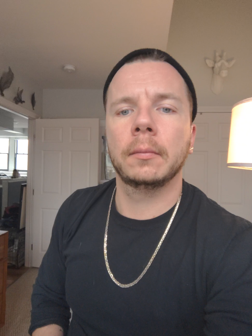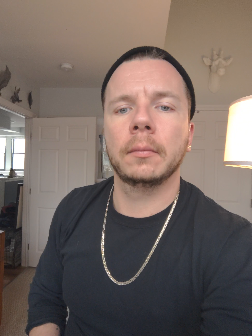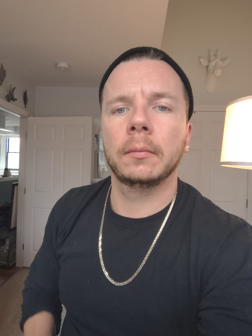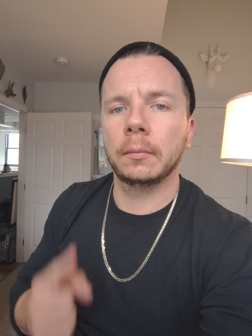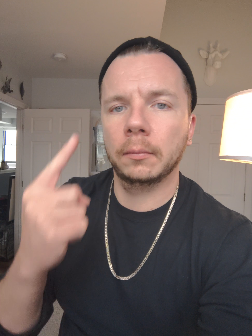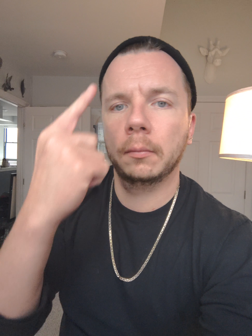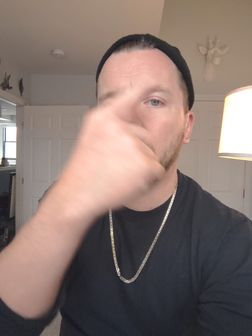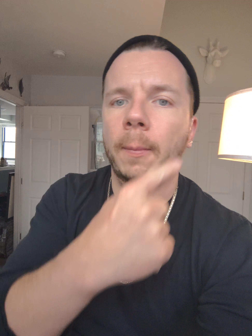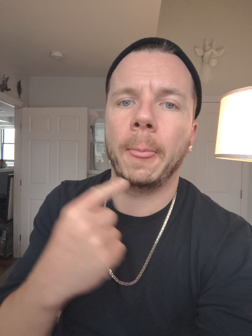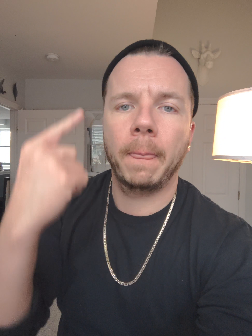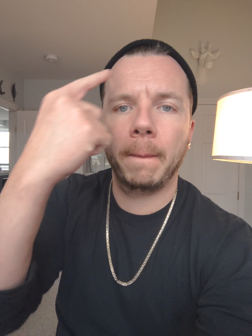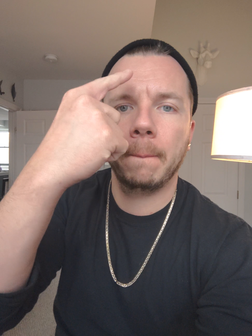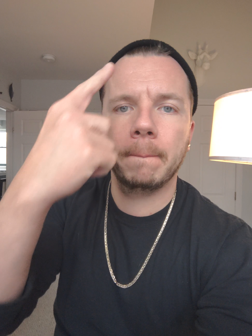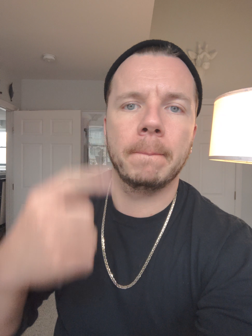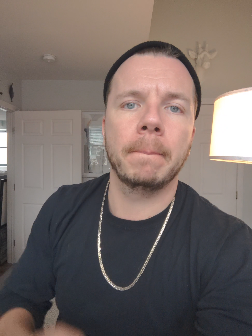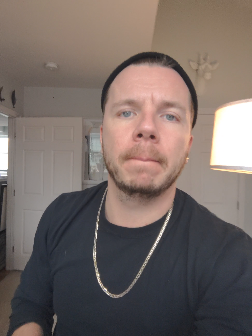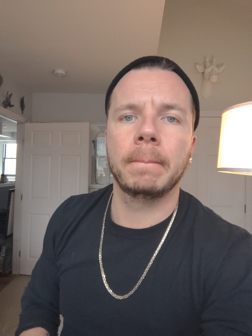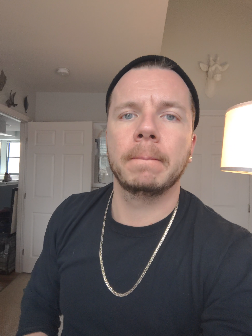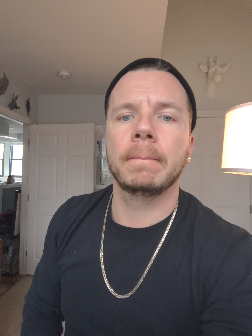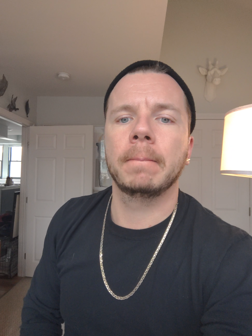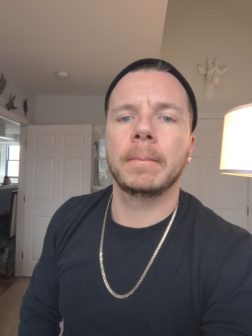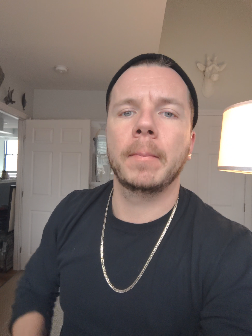face